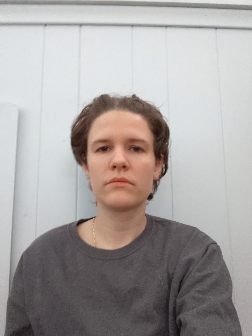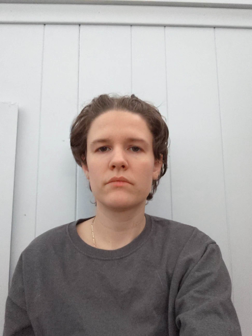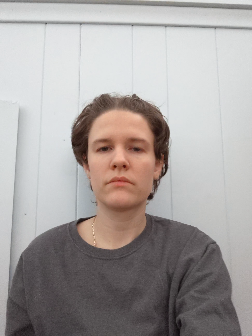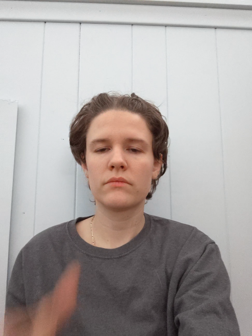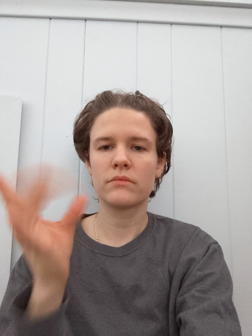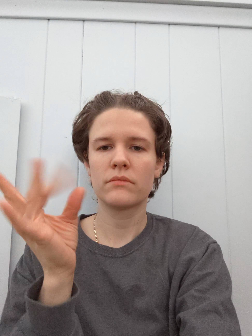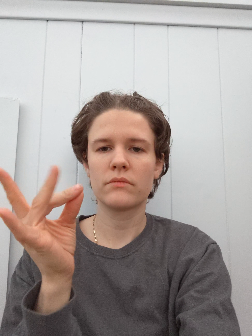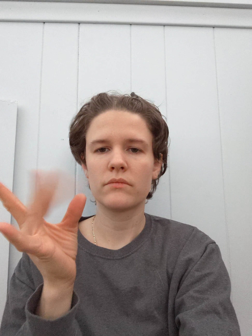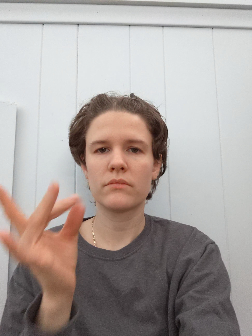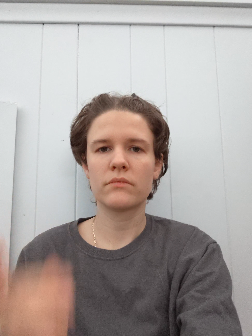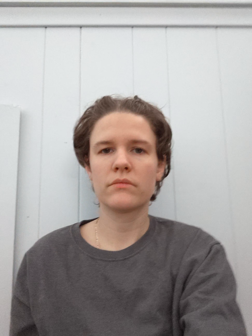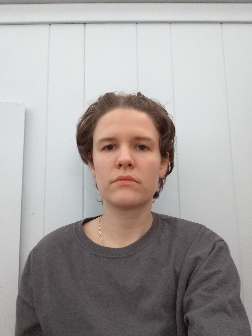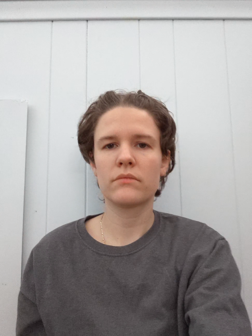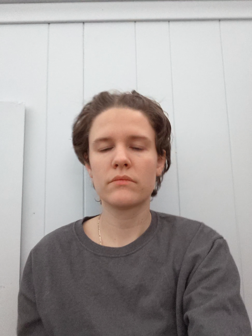sticky